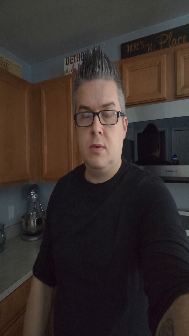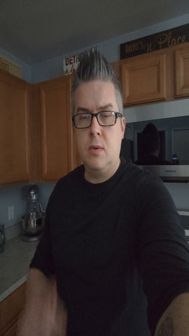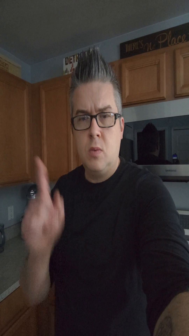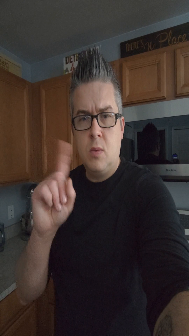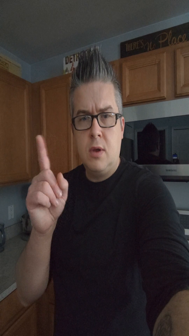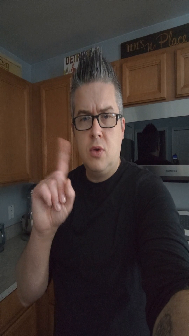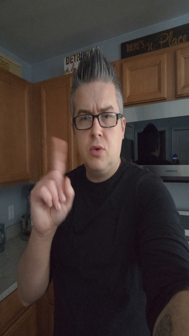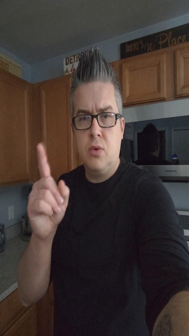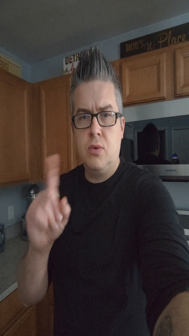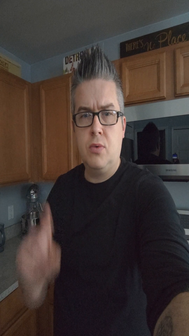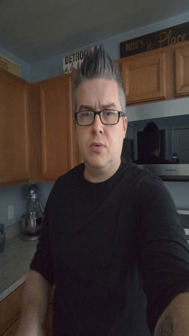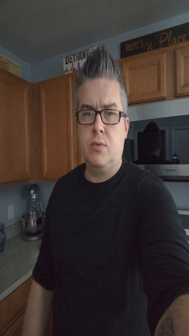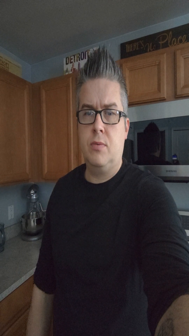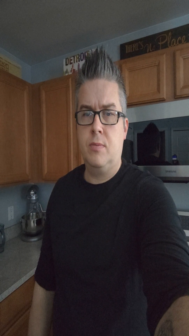where